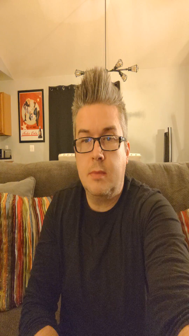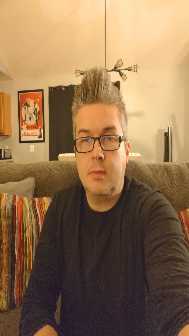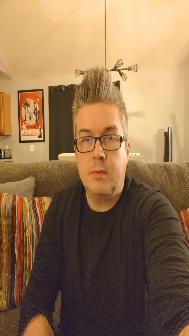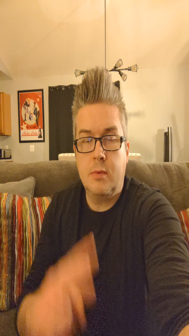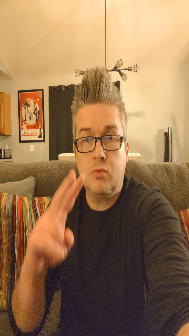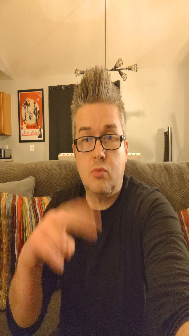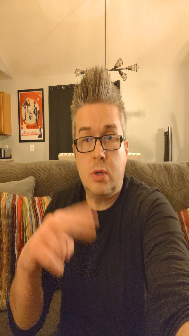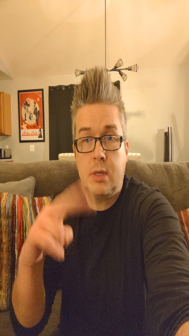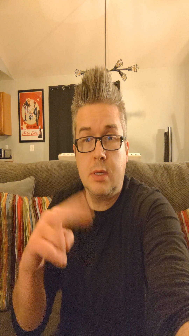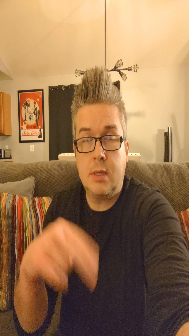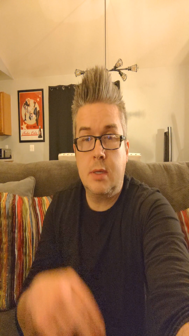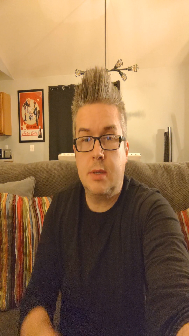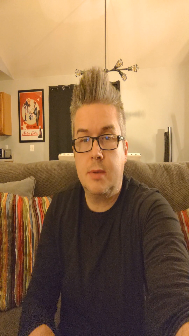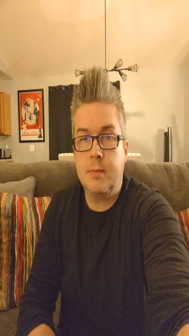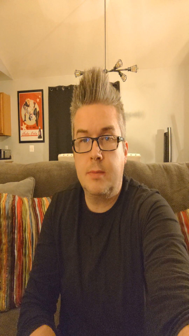read